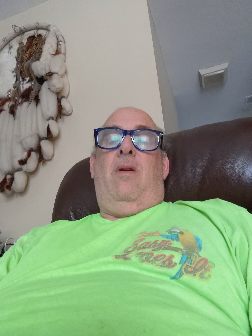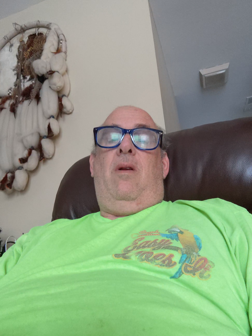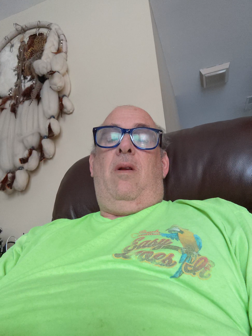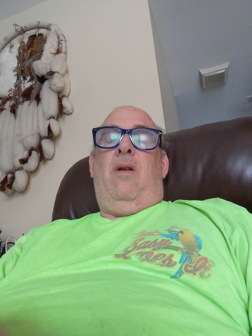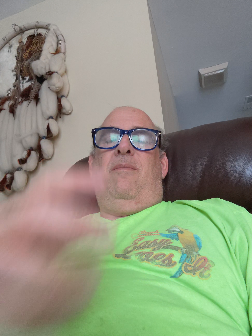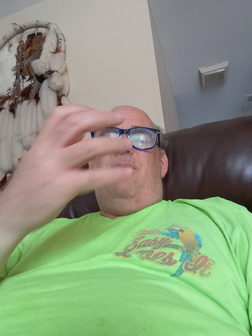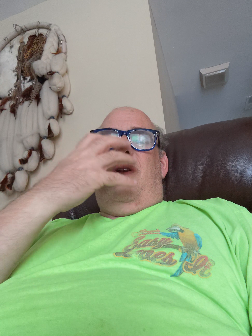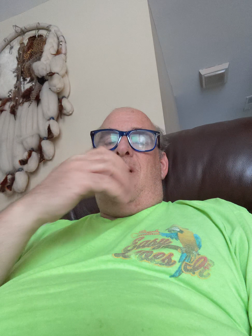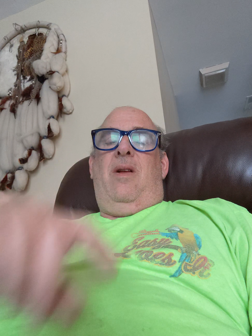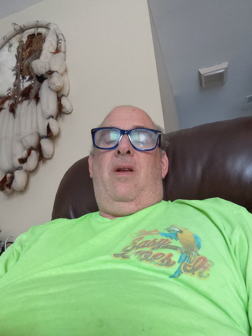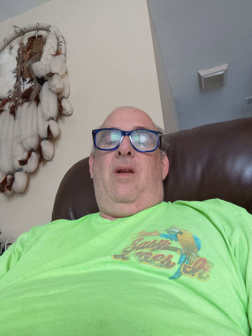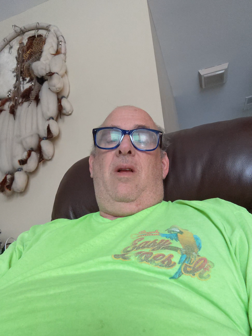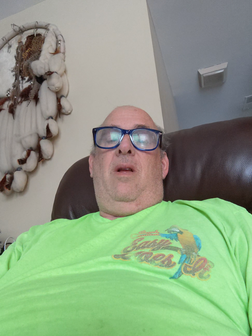mad